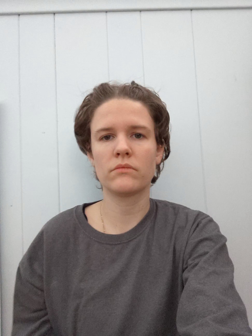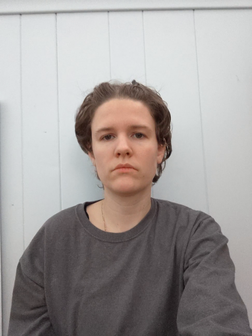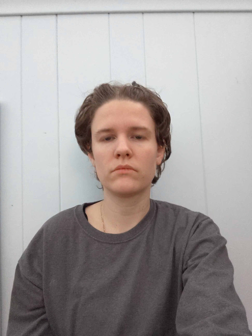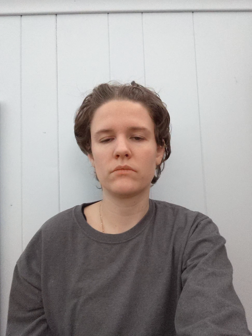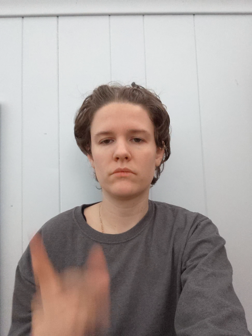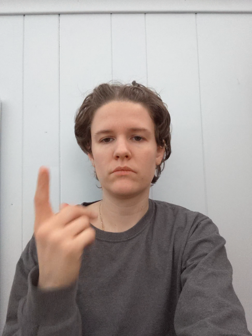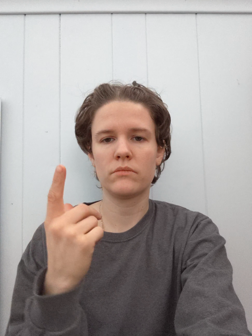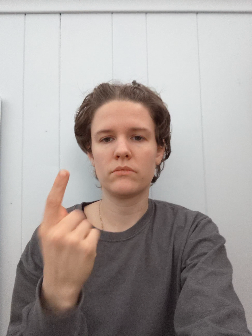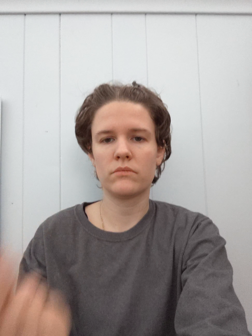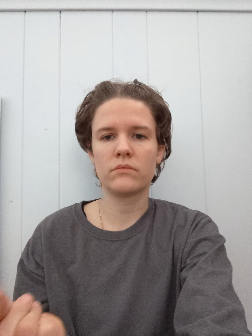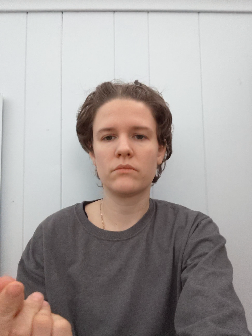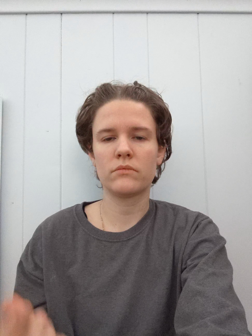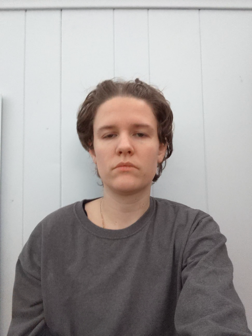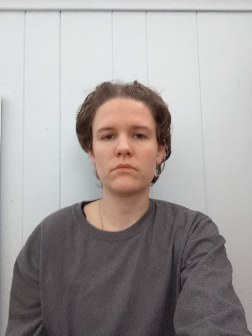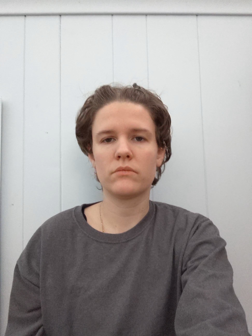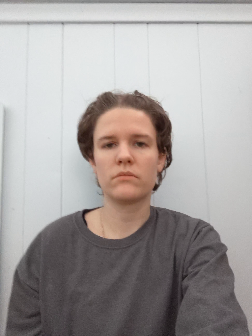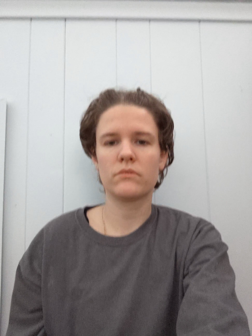go